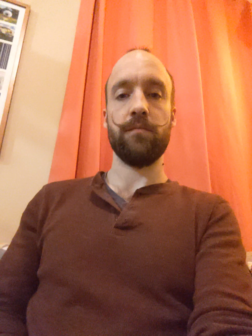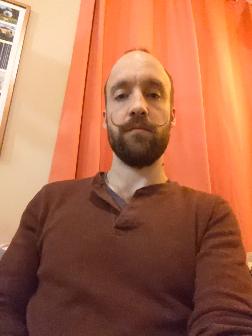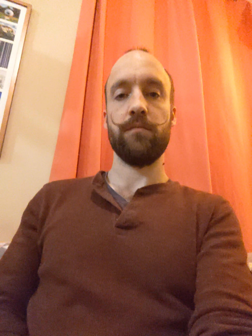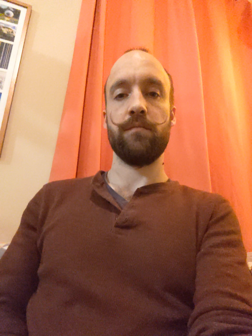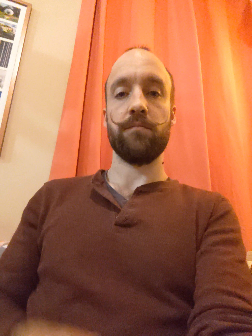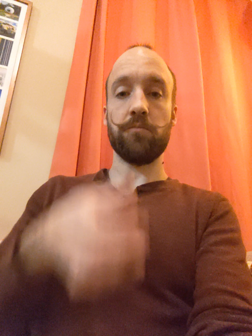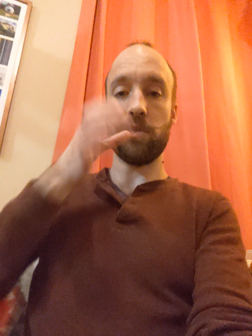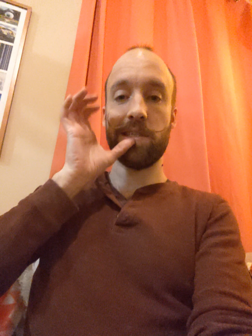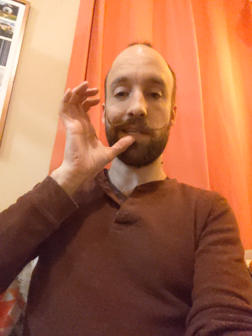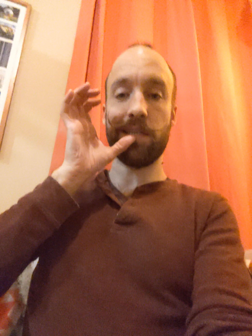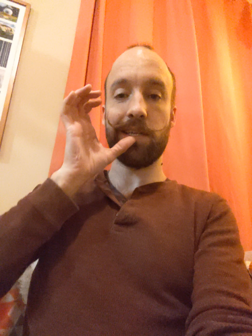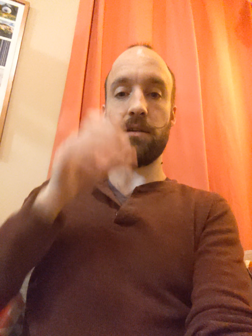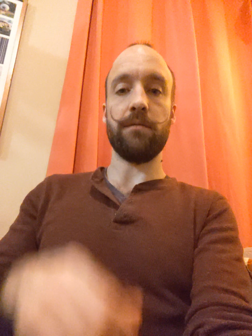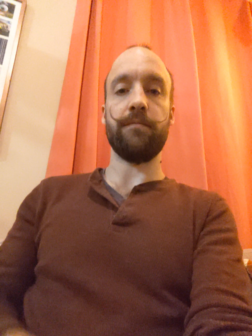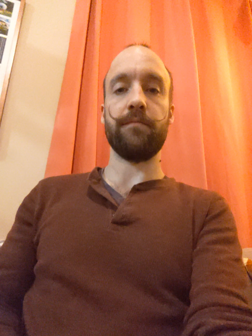drink